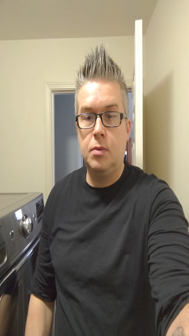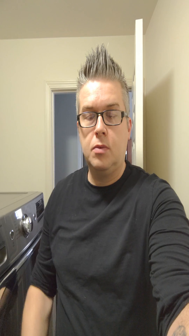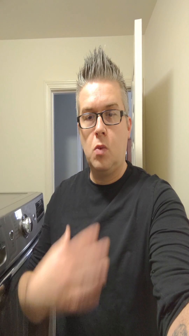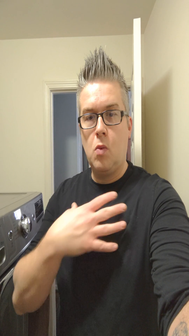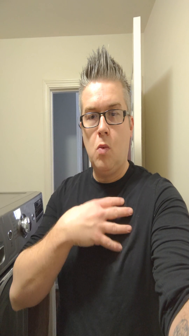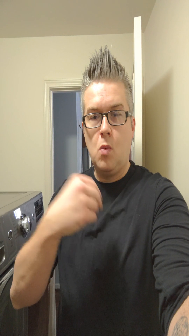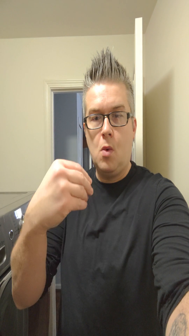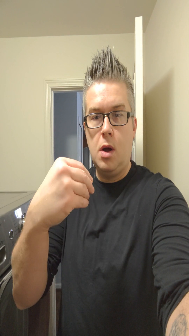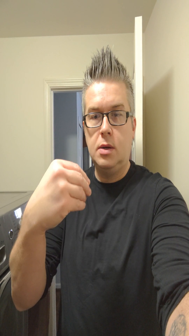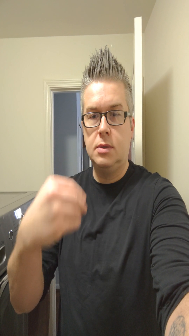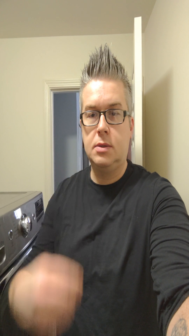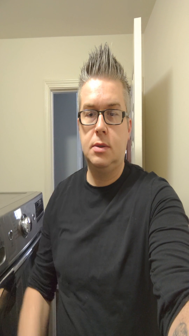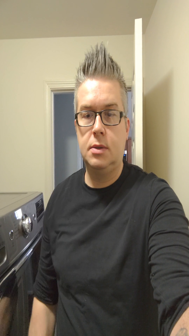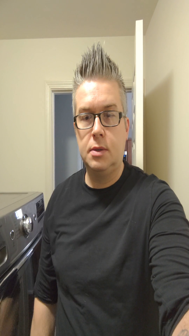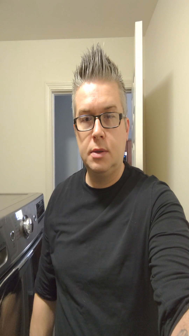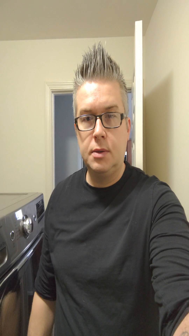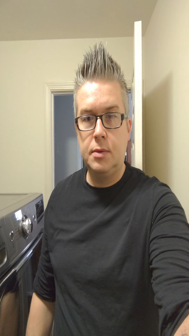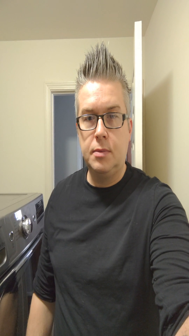white